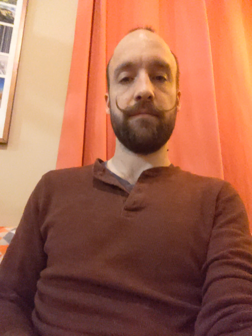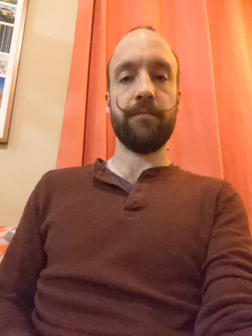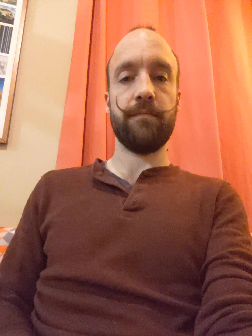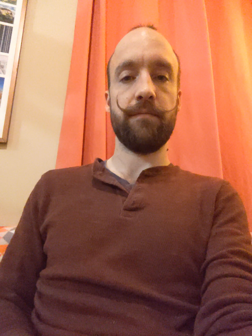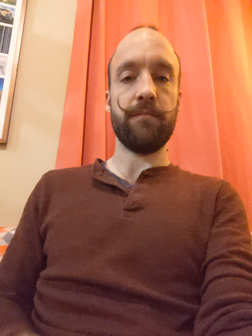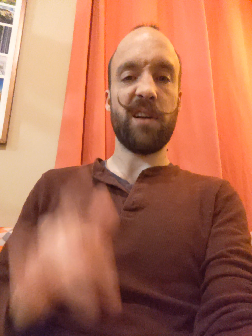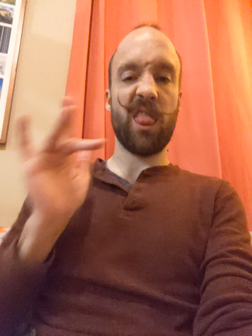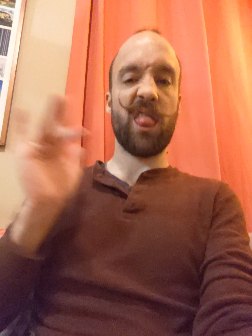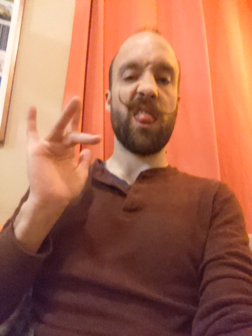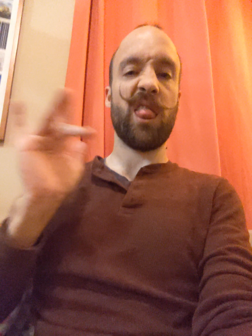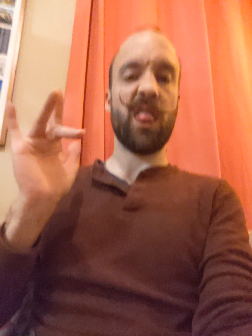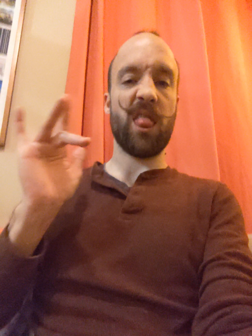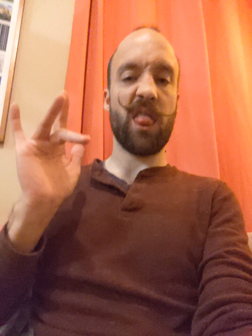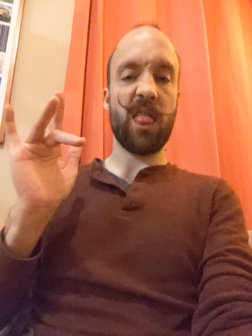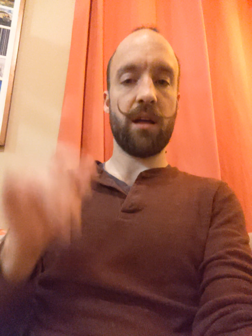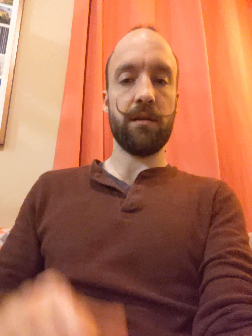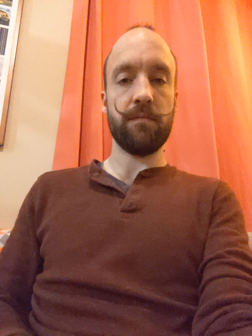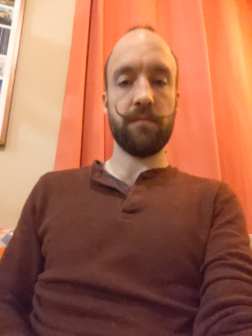yucky